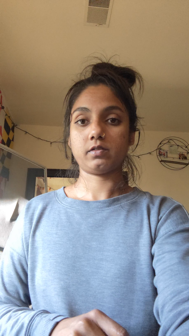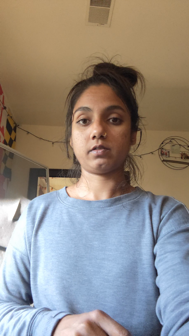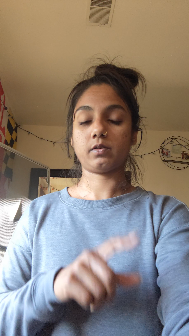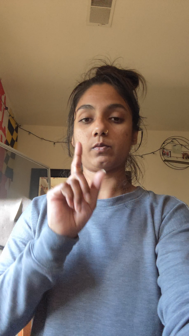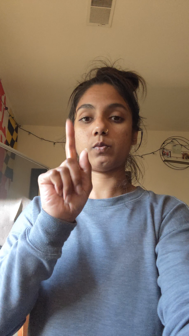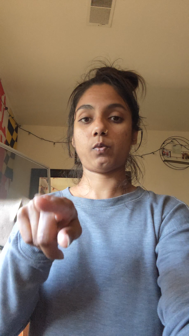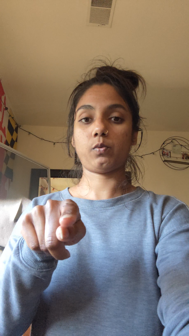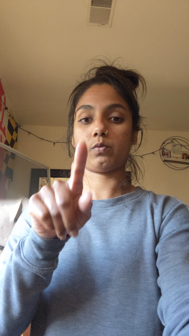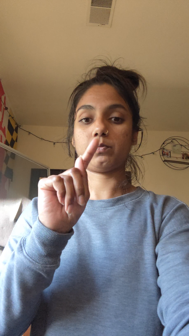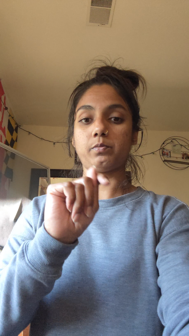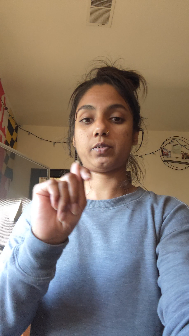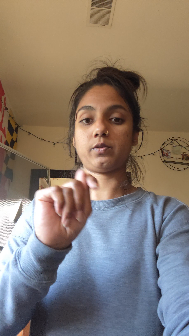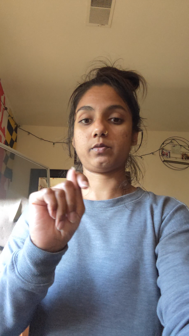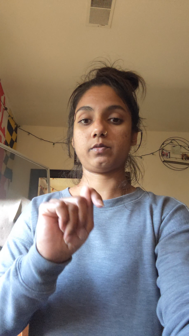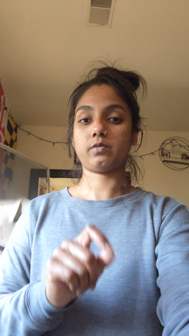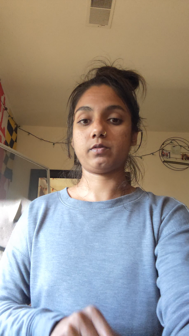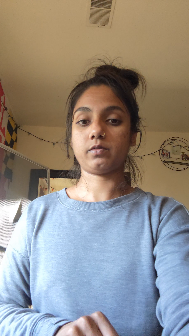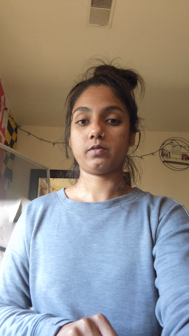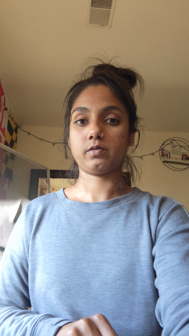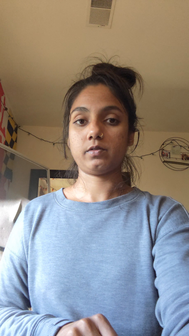go potty